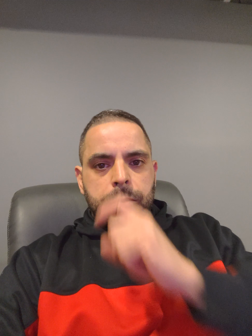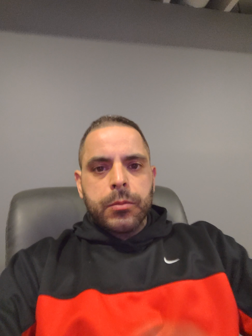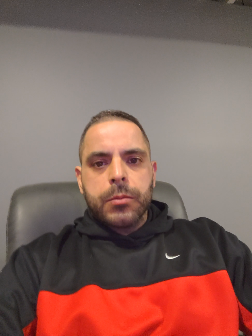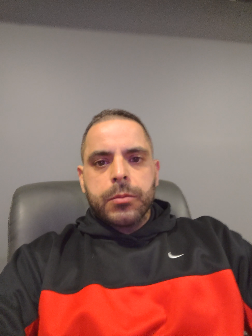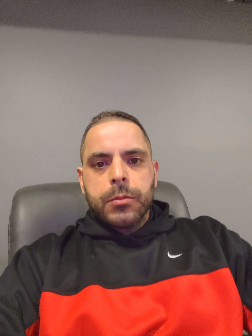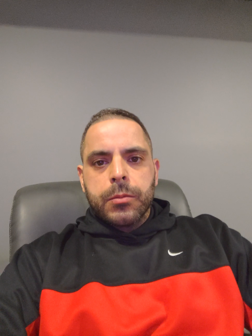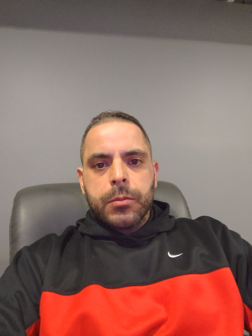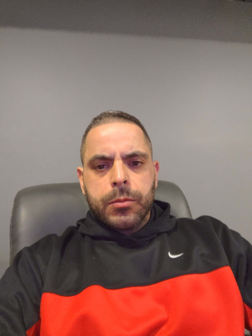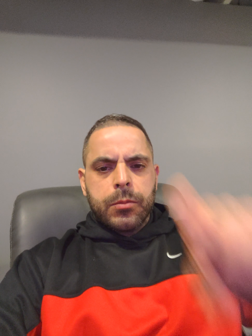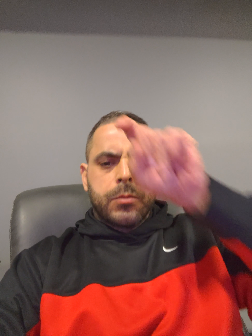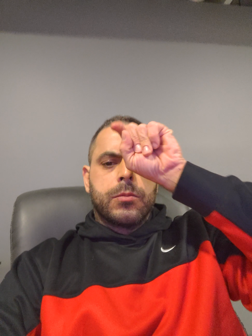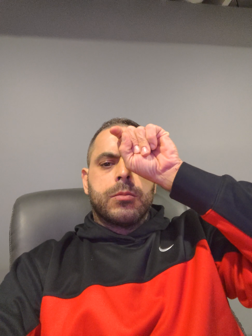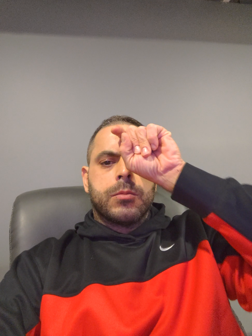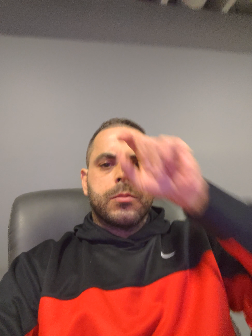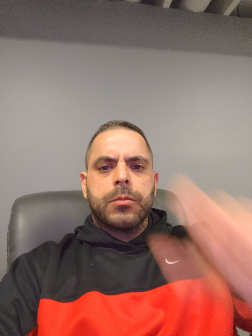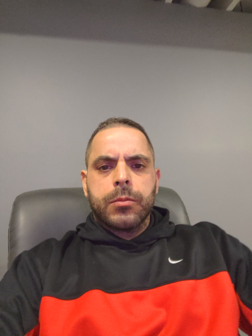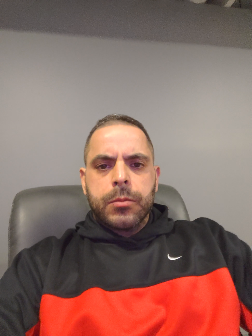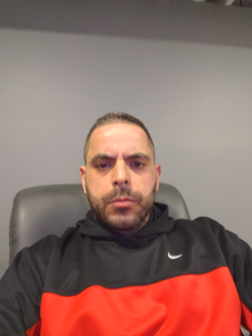puzzle